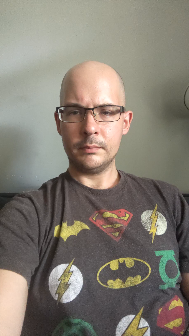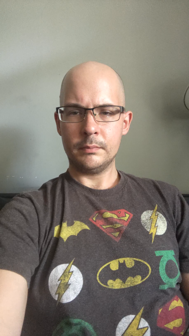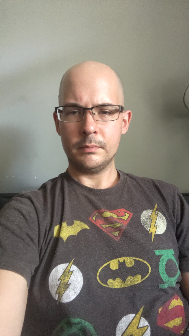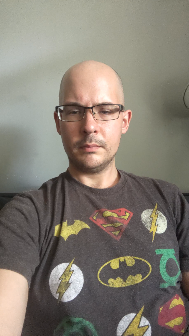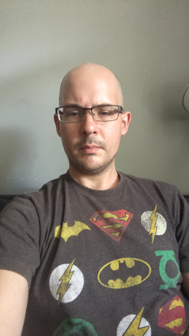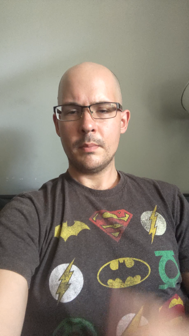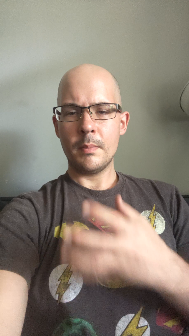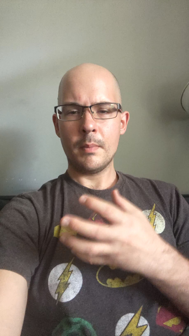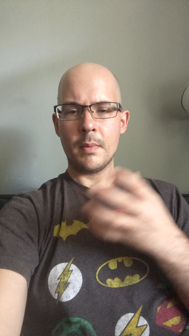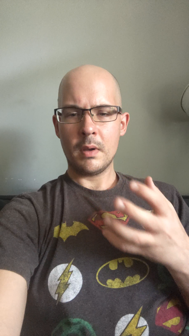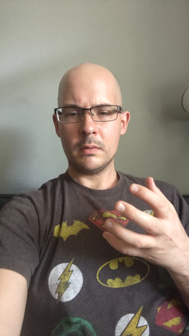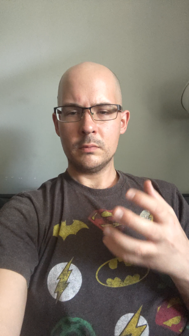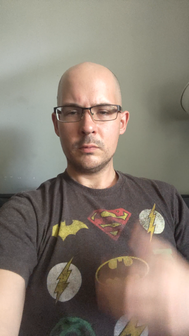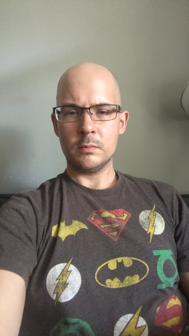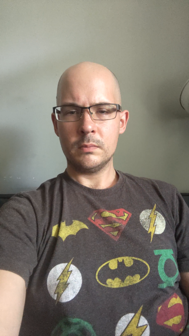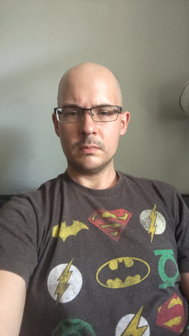much